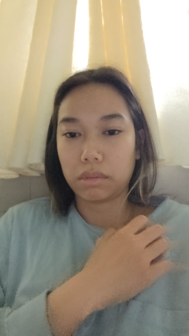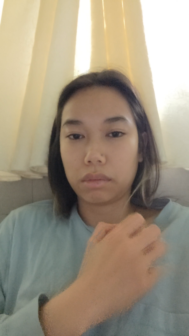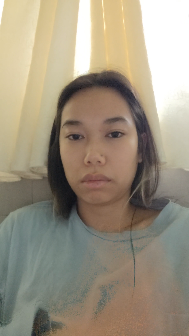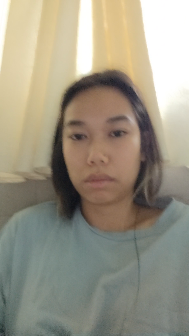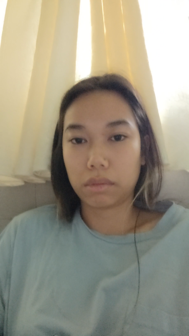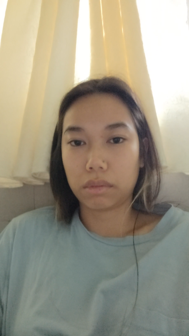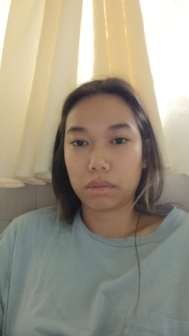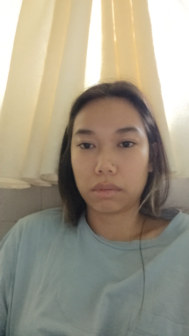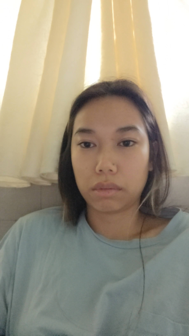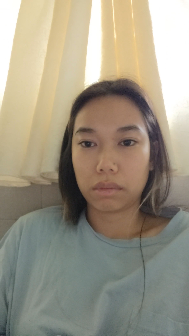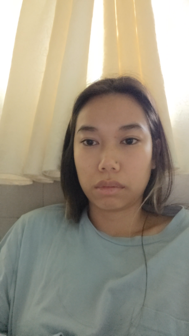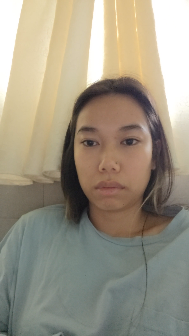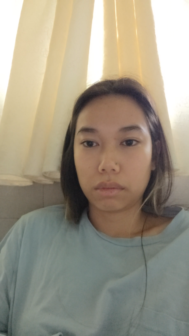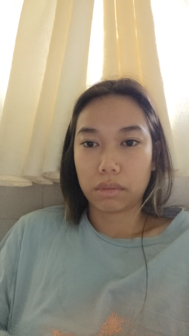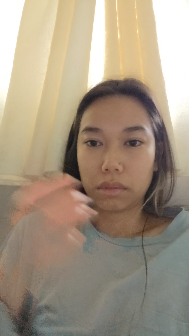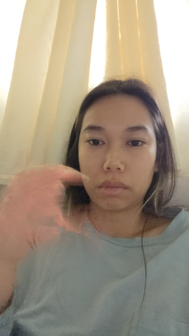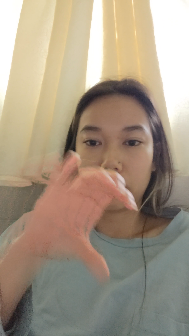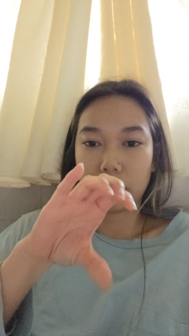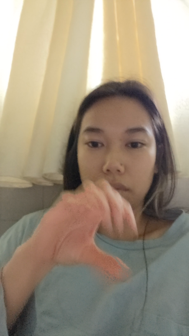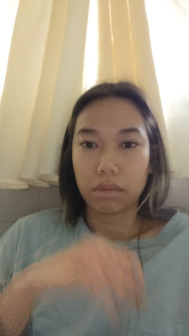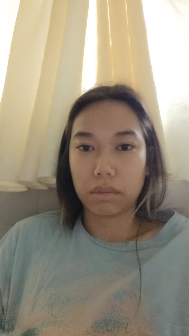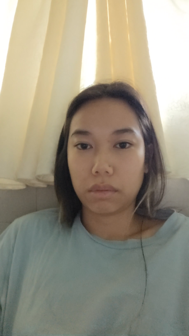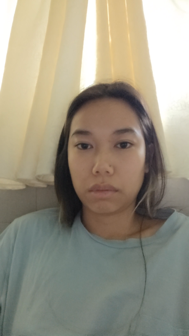dump